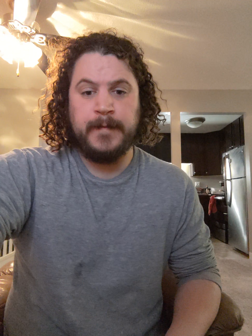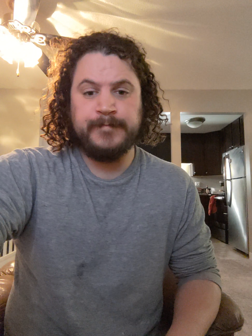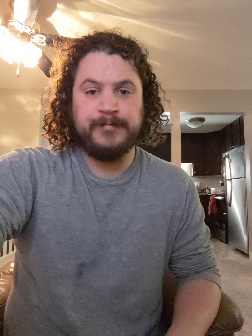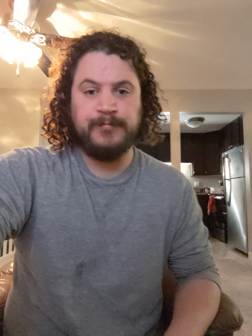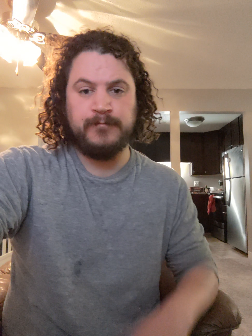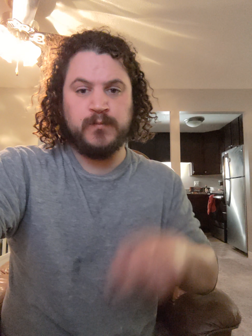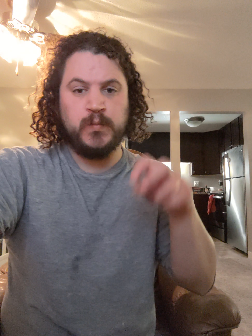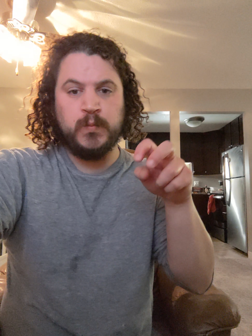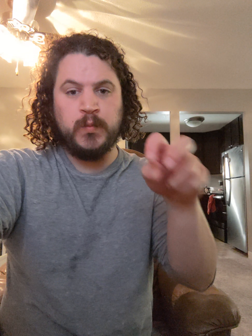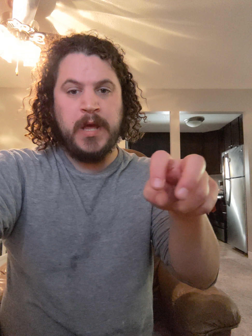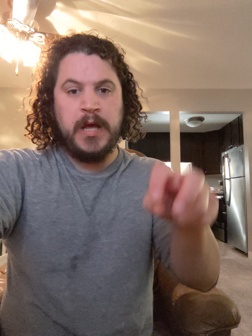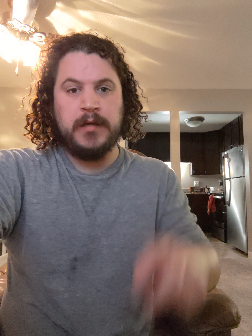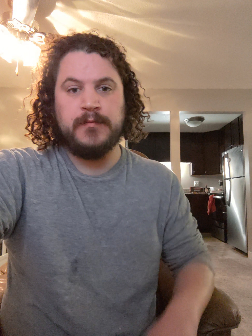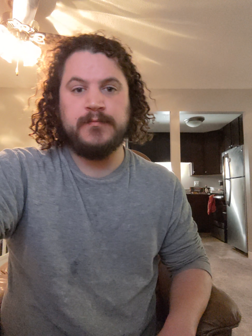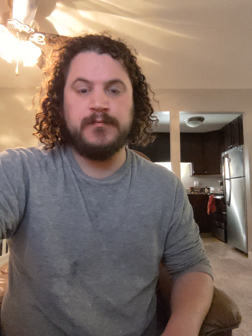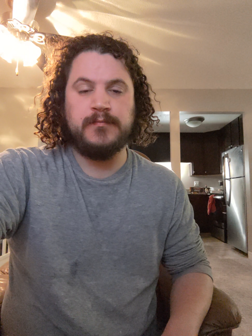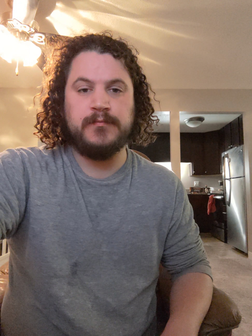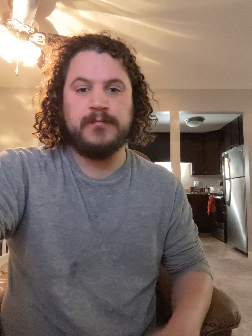ride